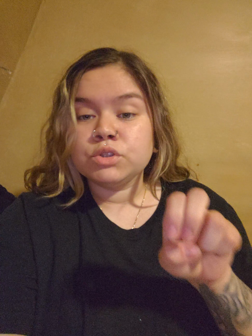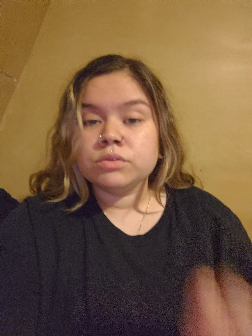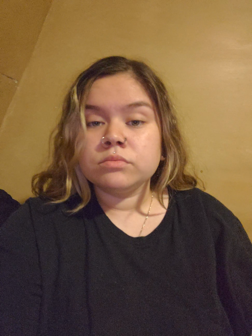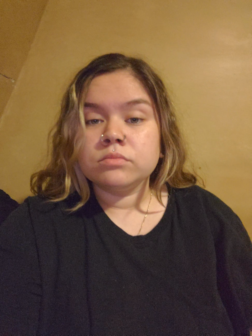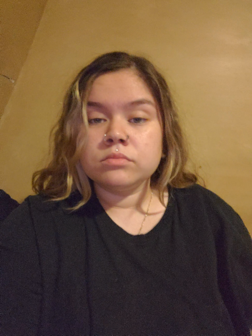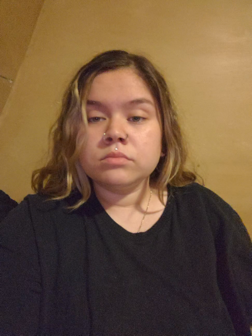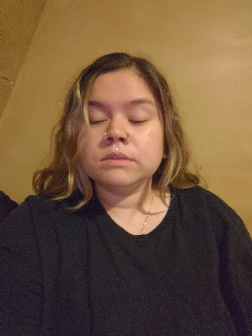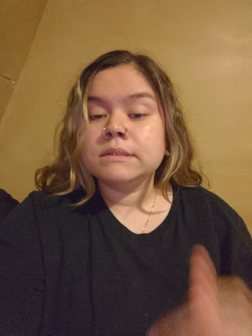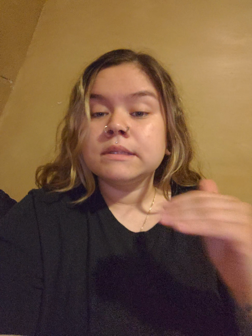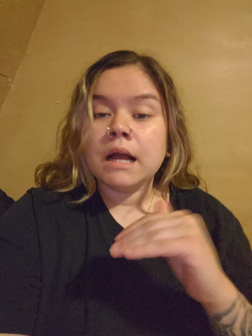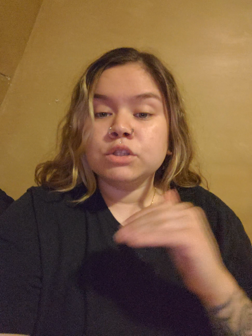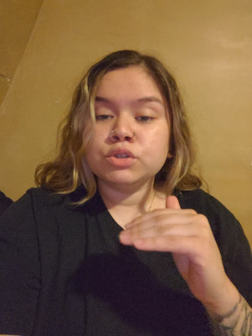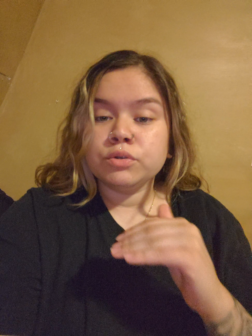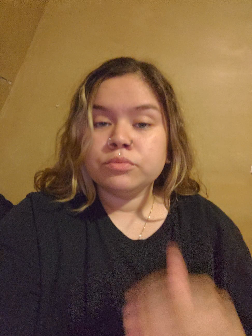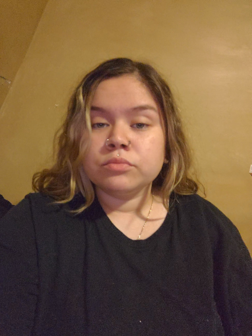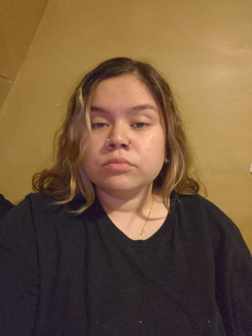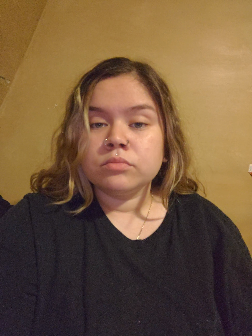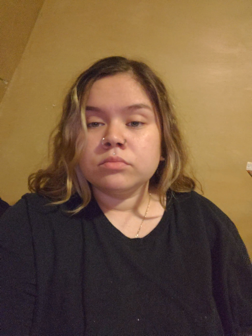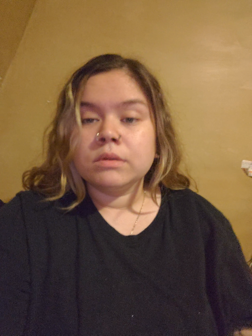doctor